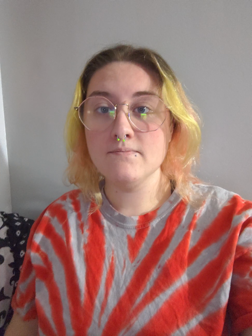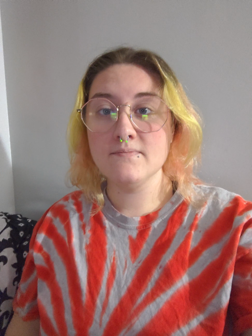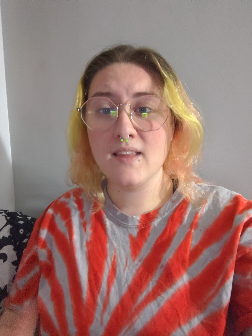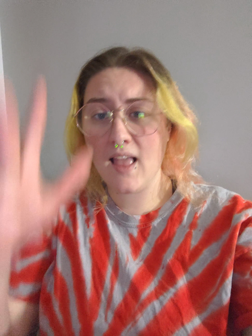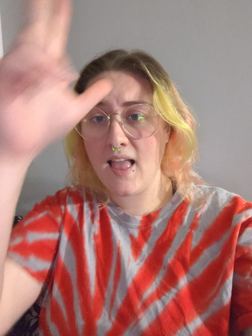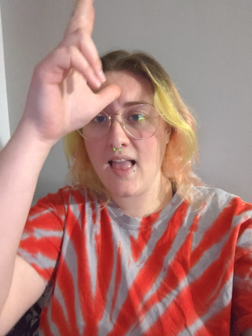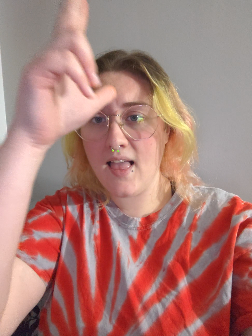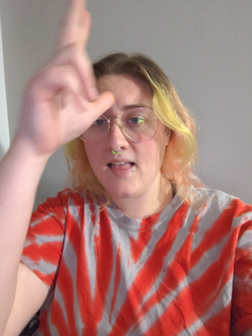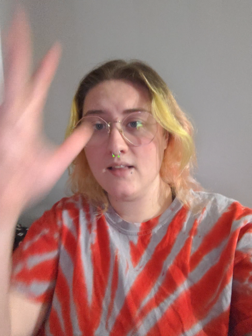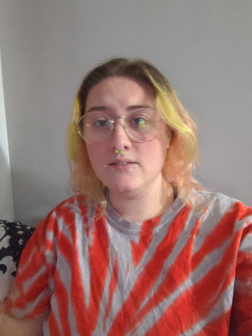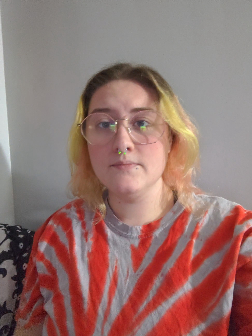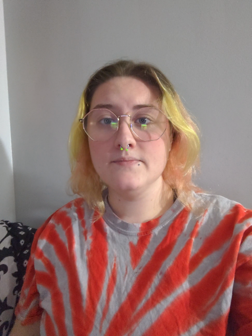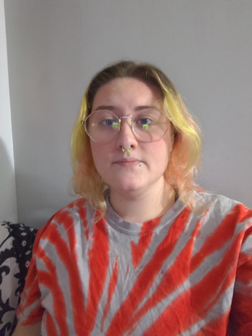hen